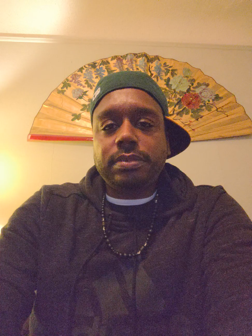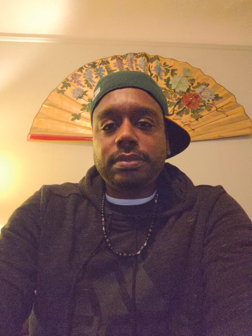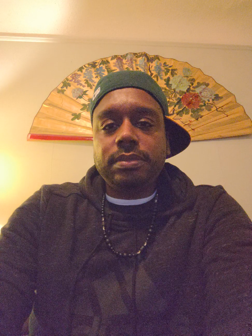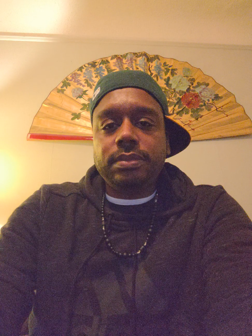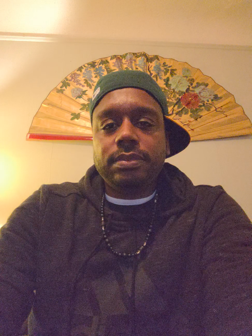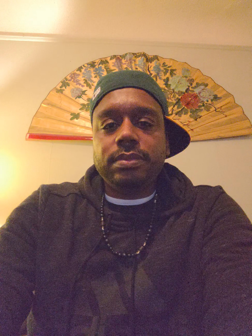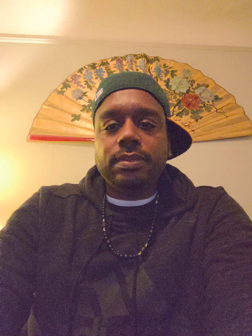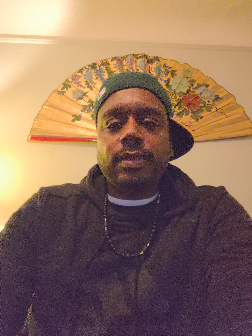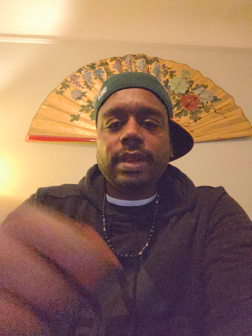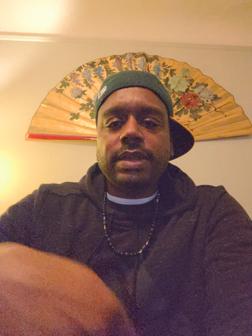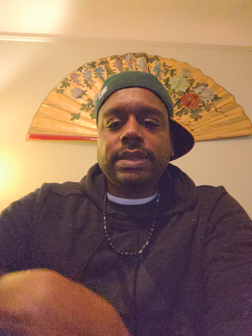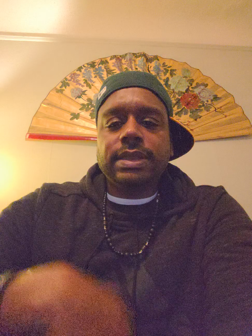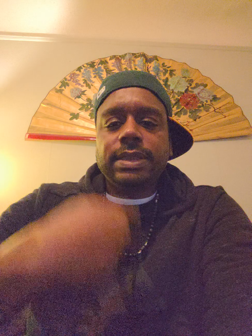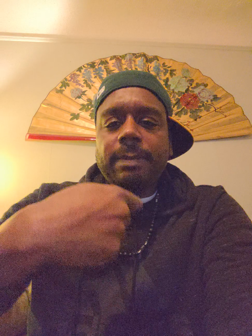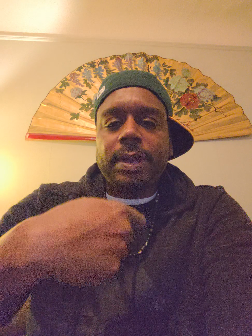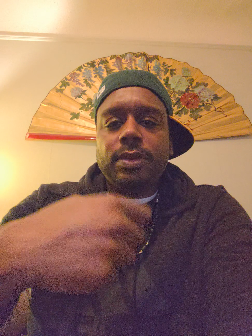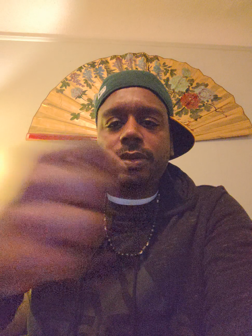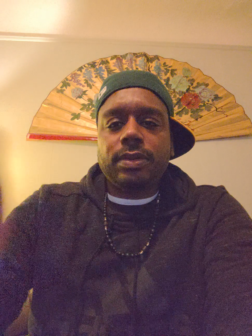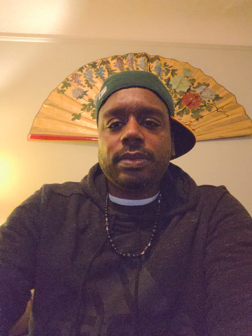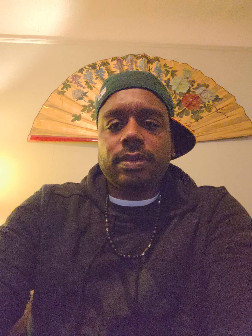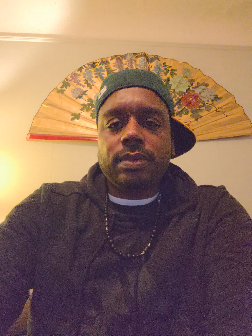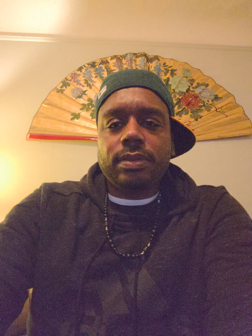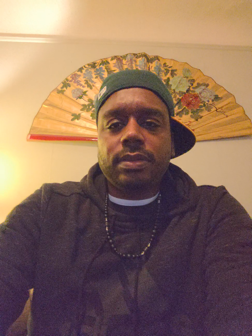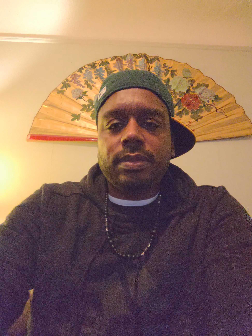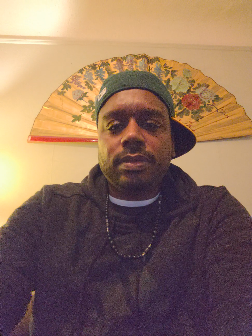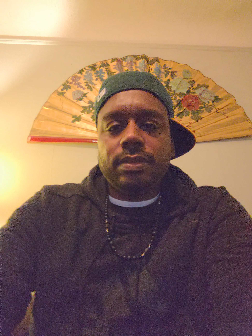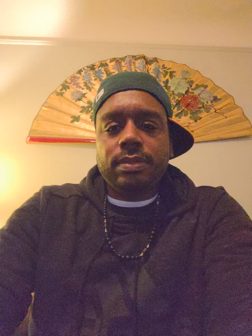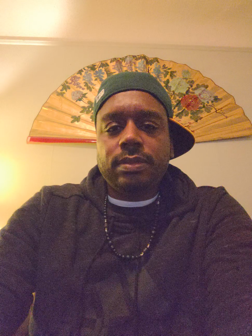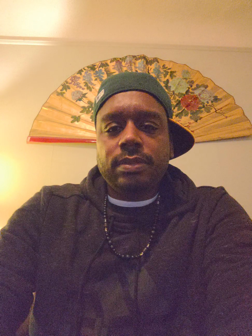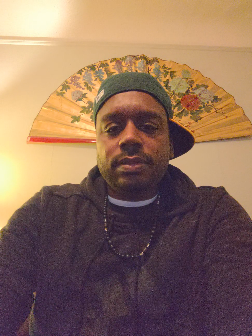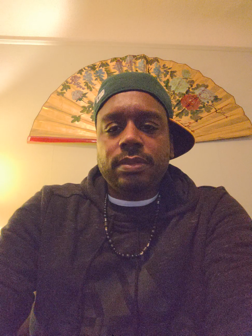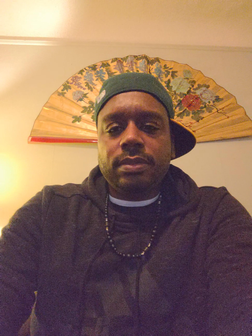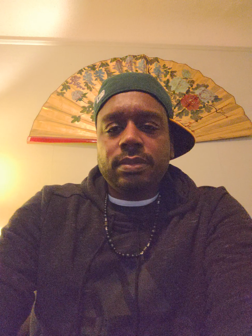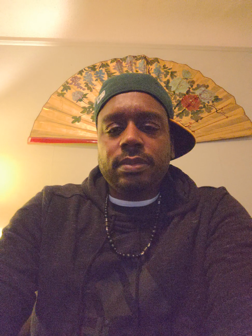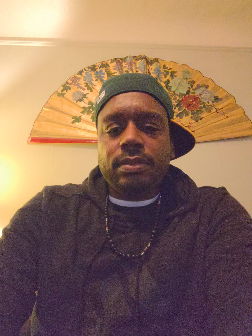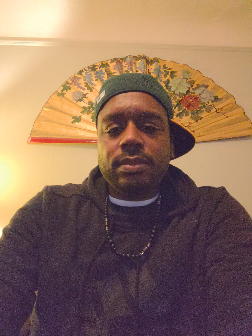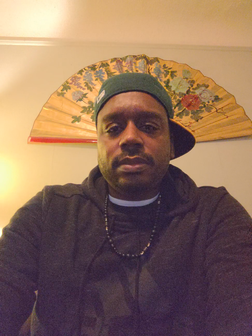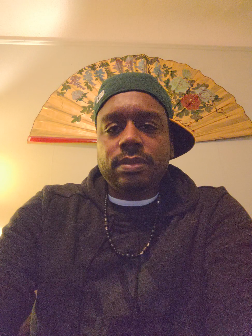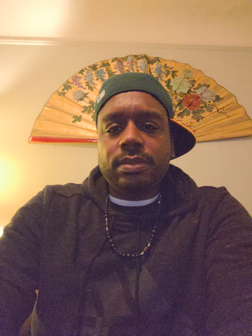zipper